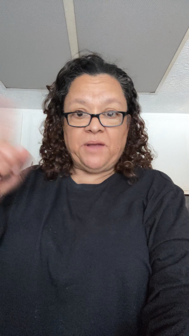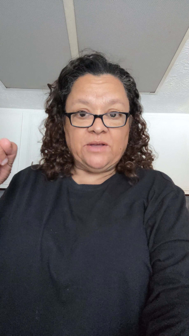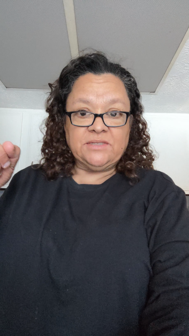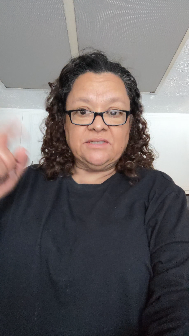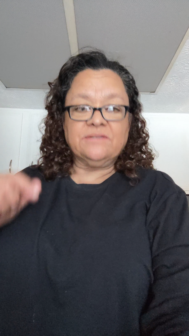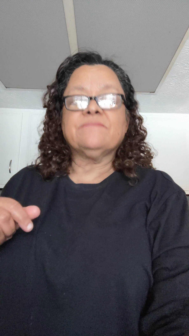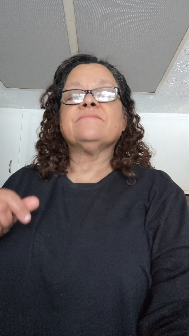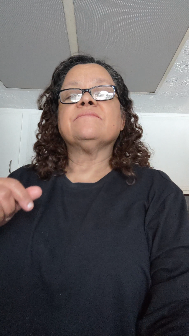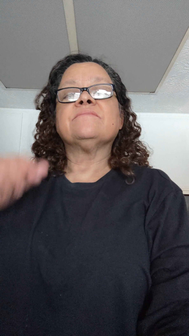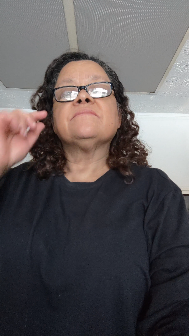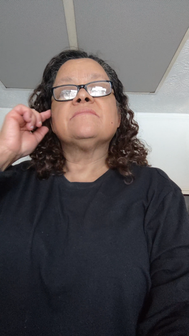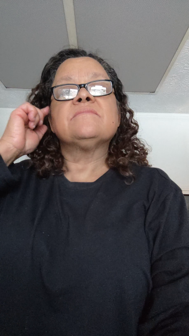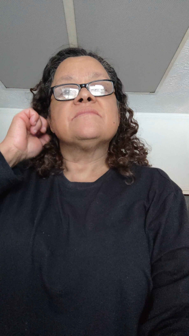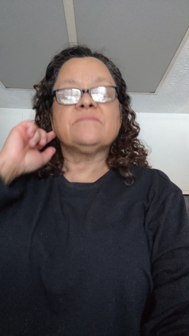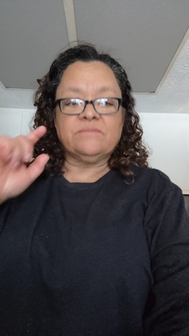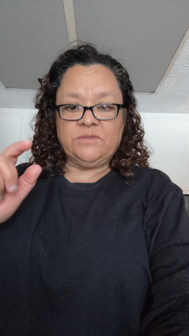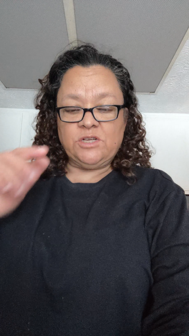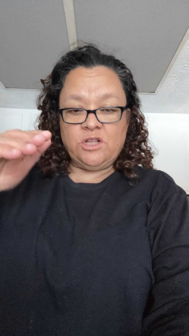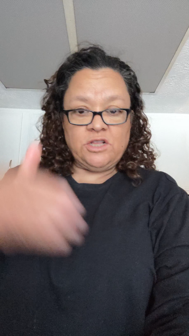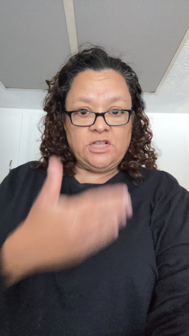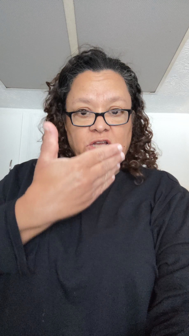new